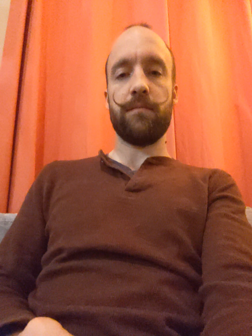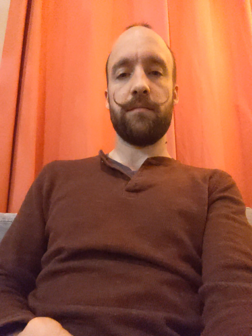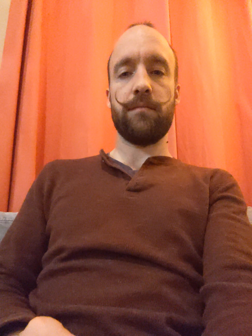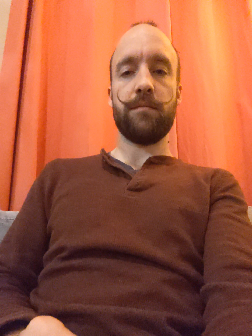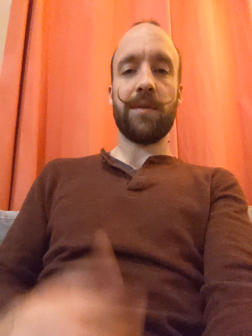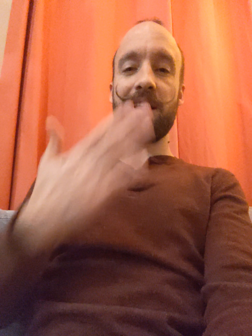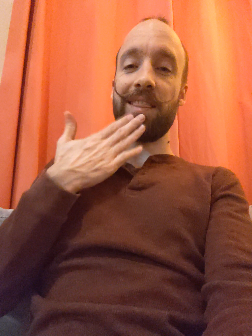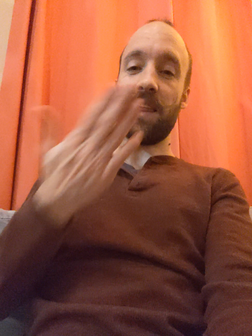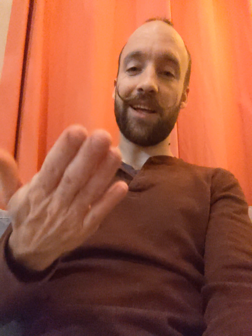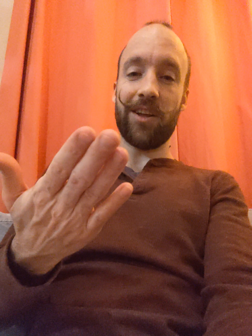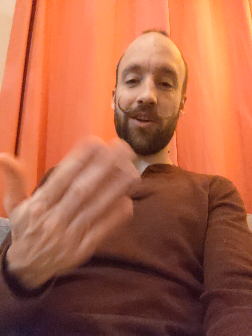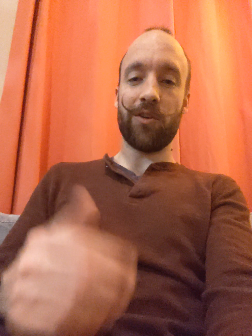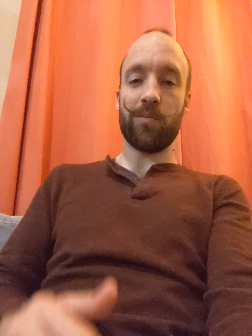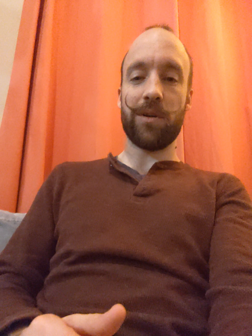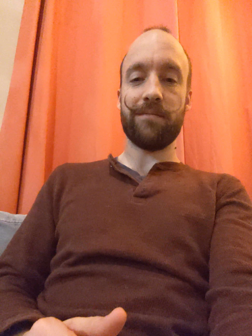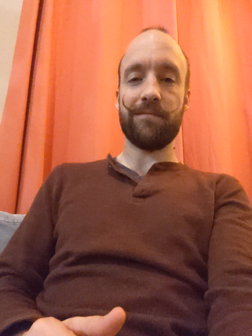thank you